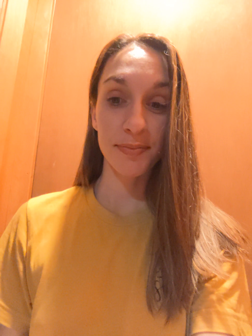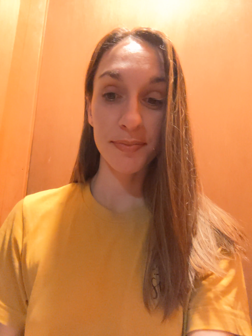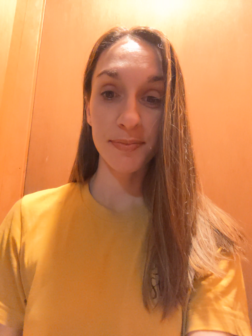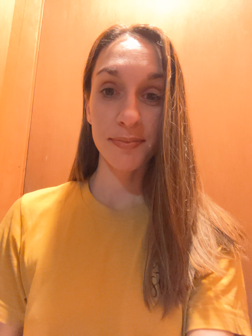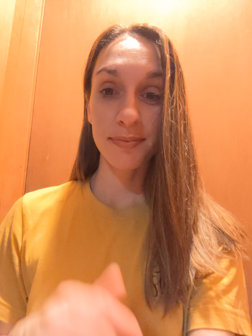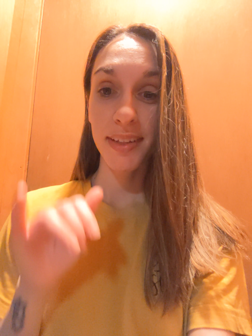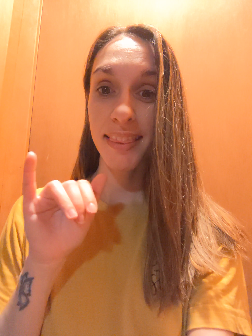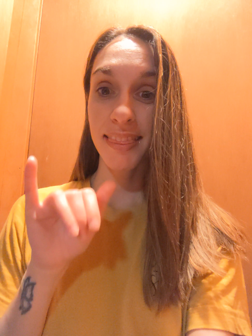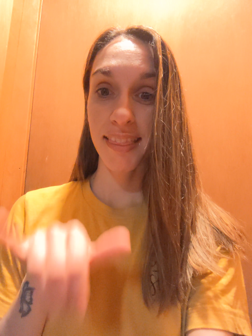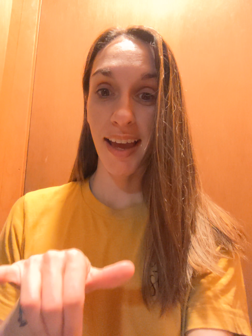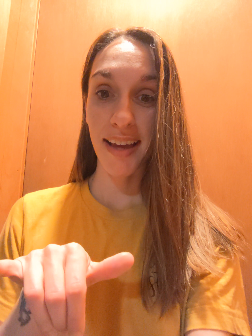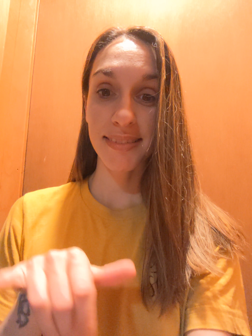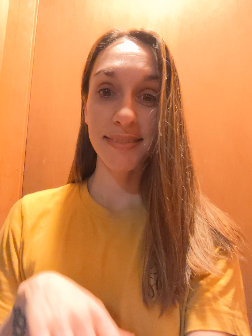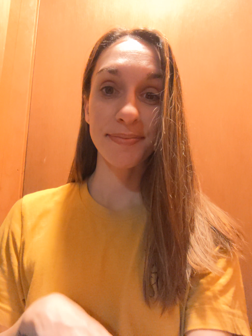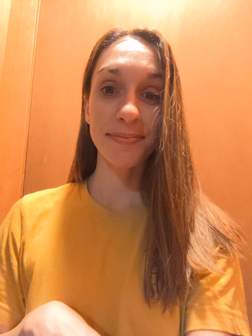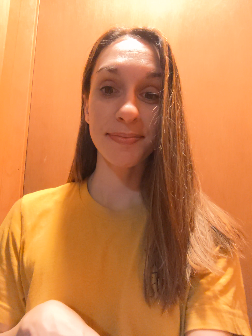that